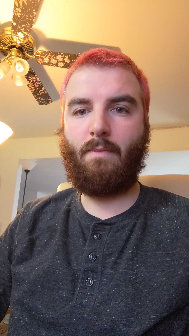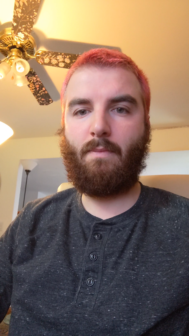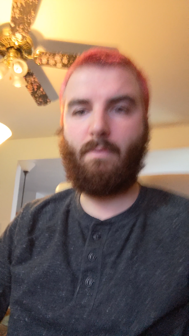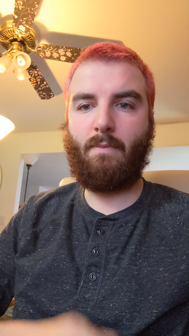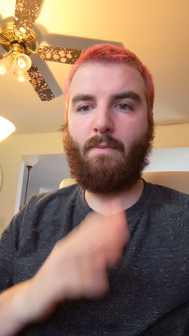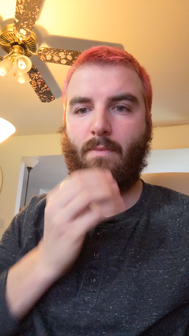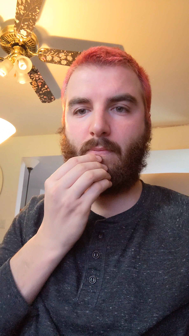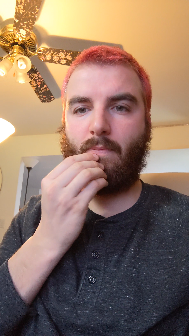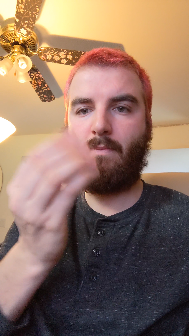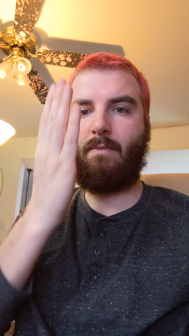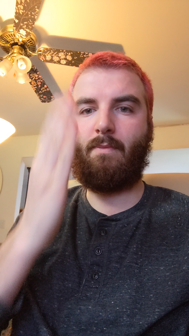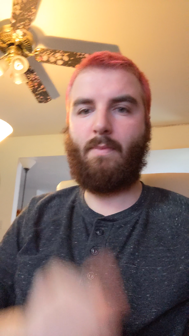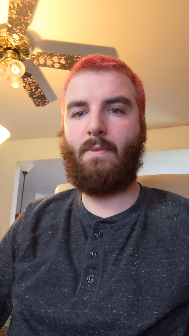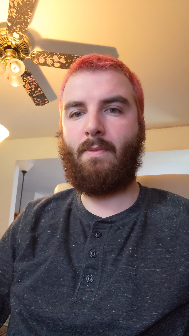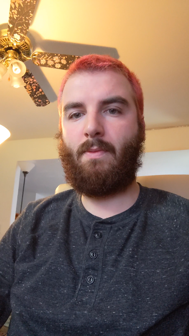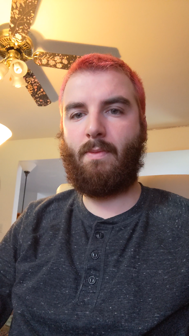breakfast